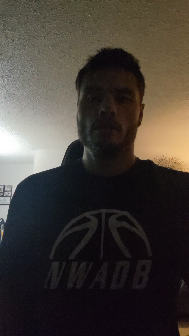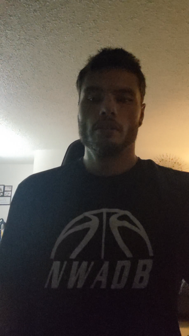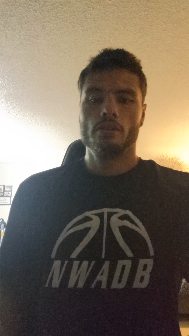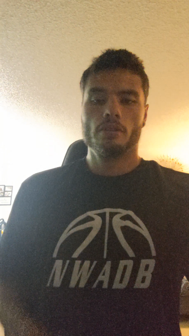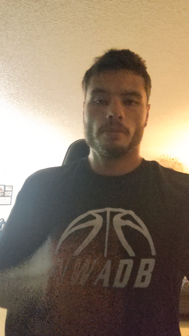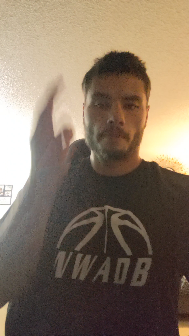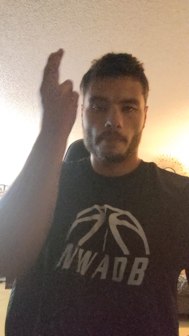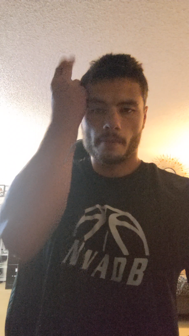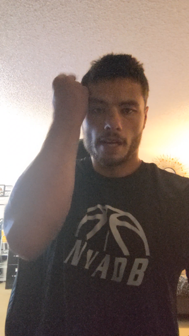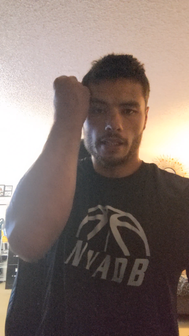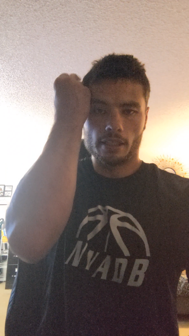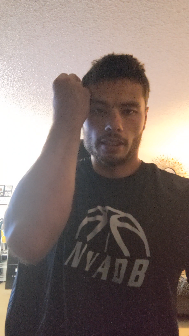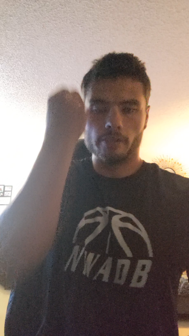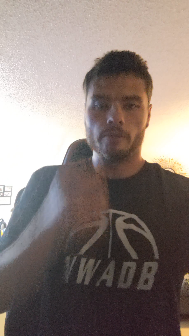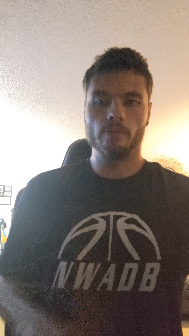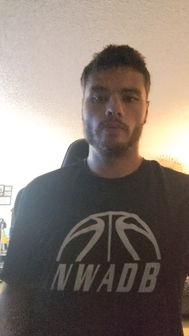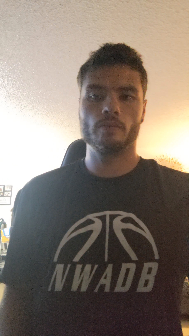bunny